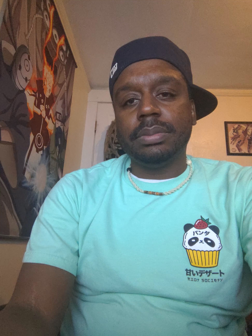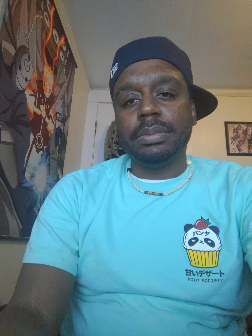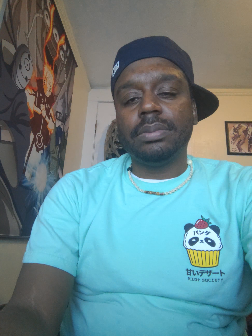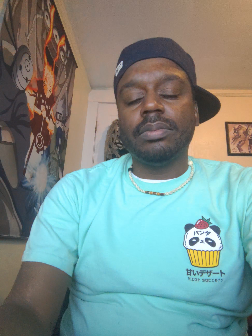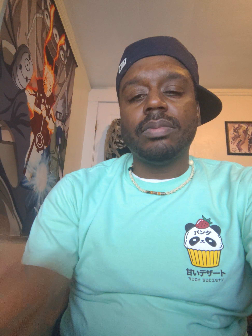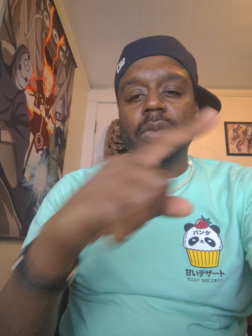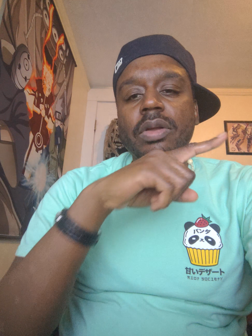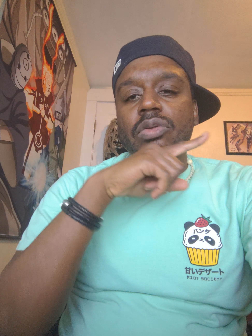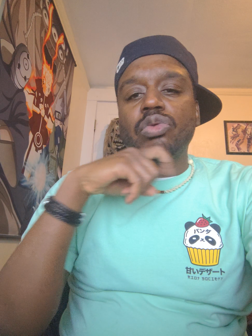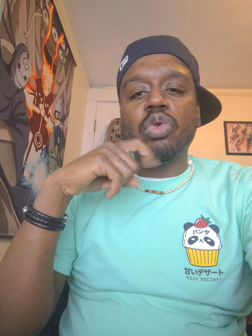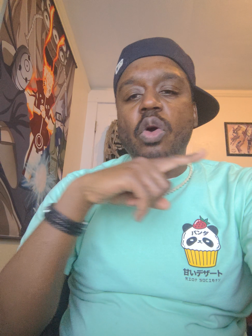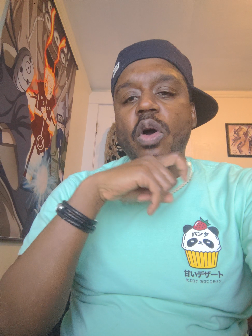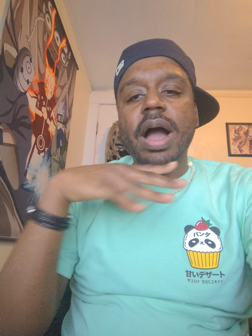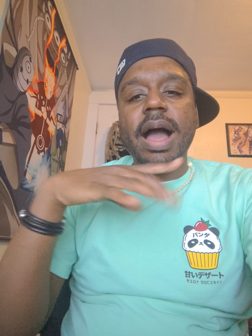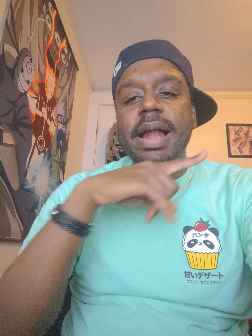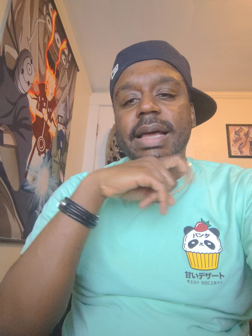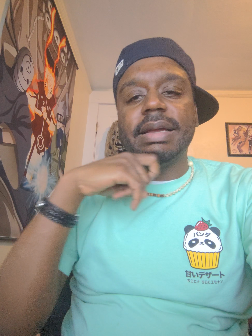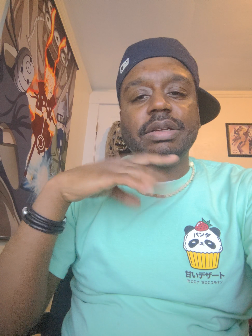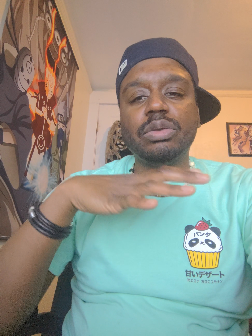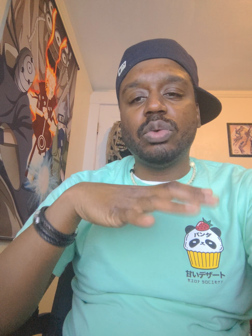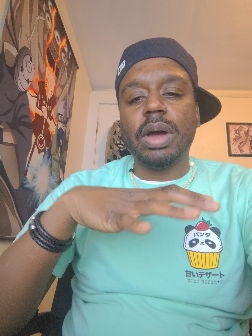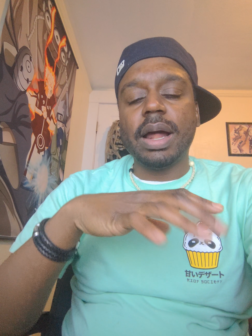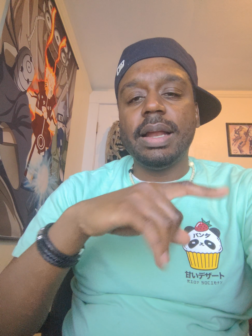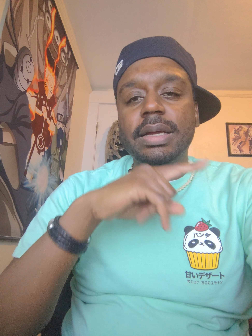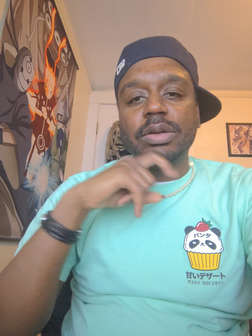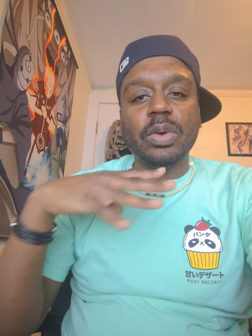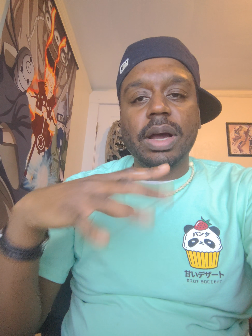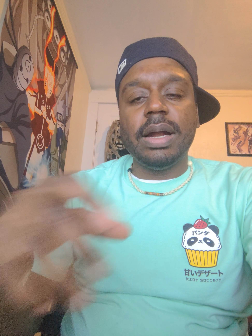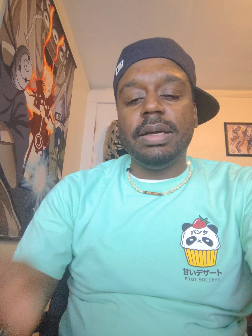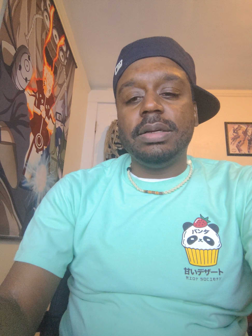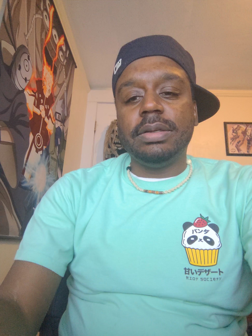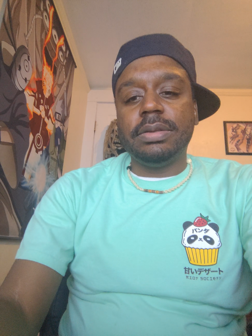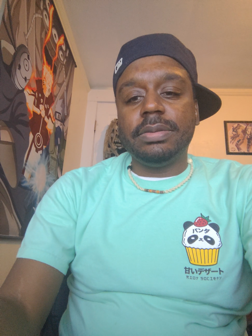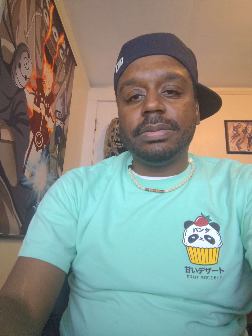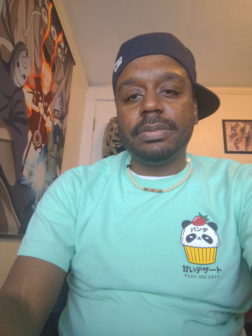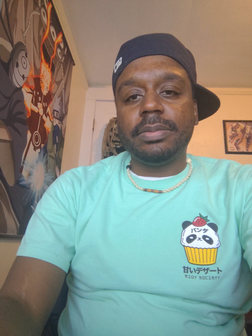dryer